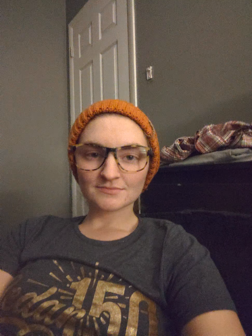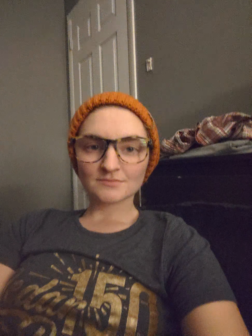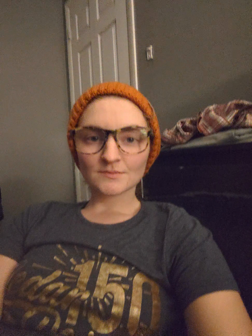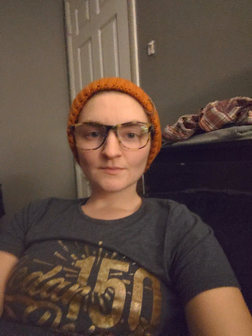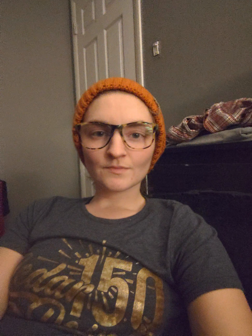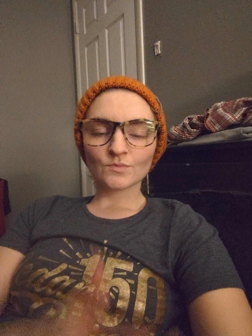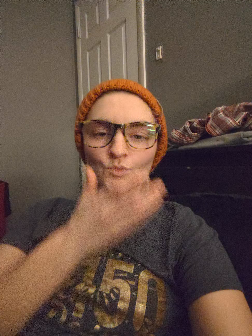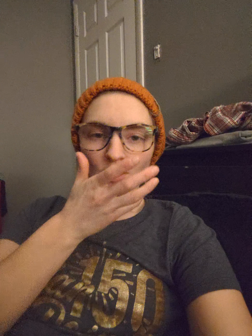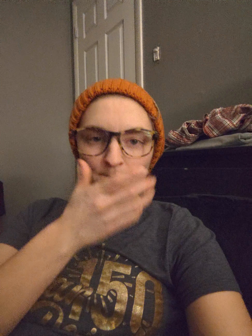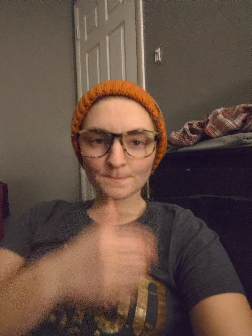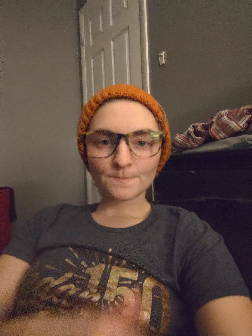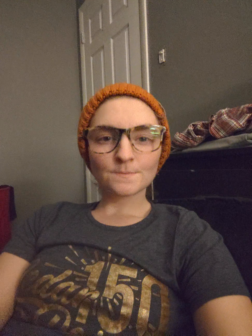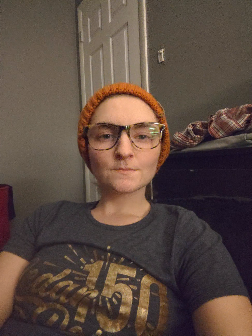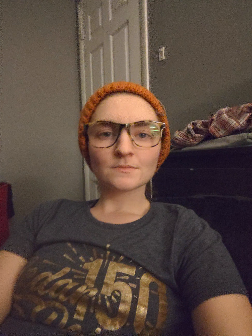grass